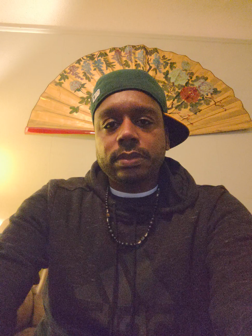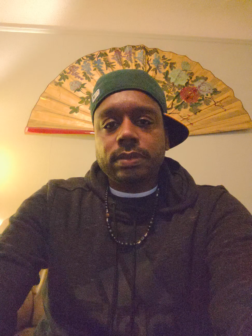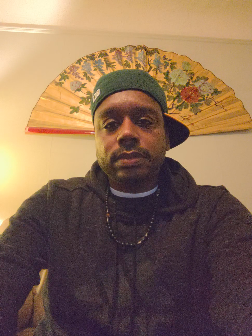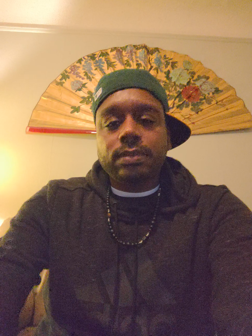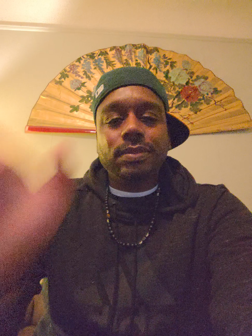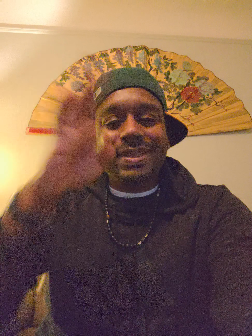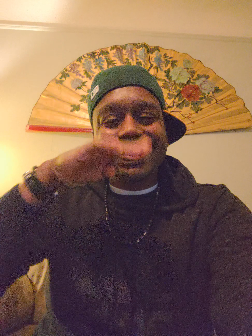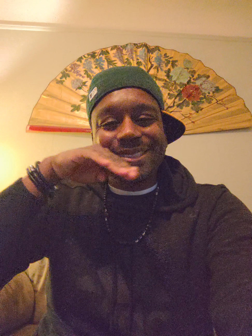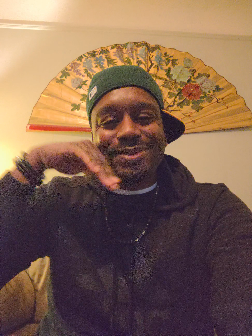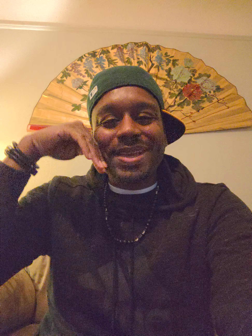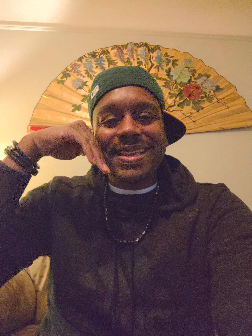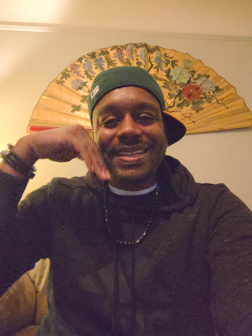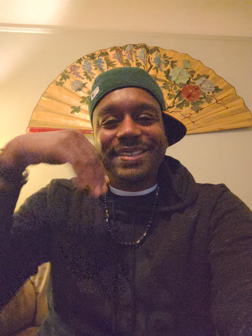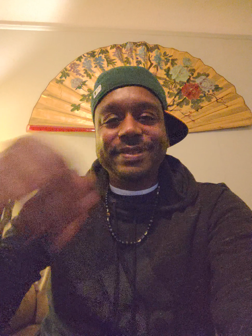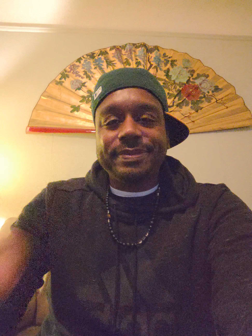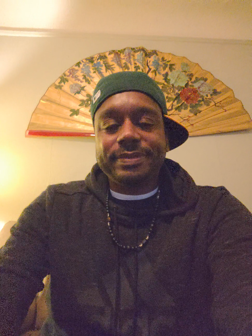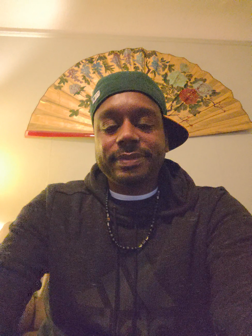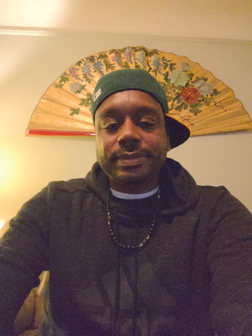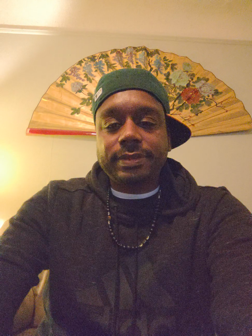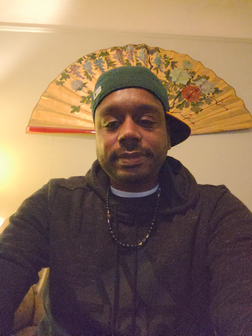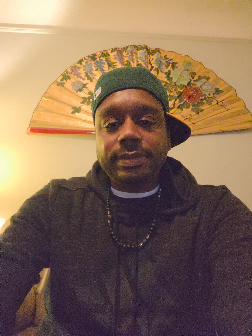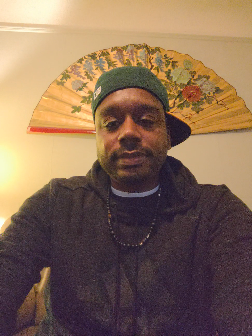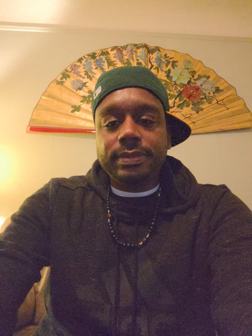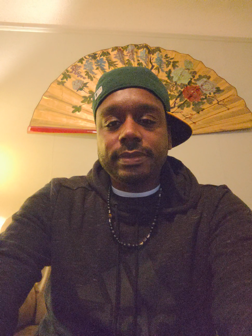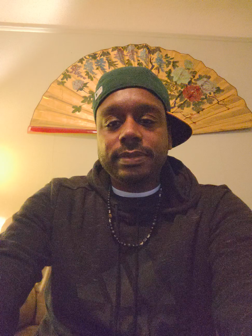smile